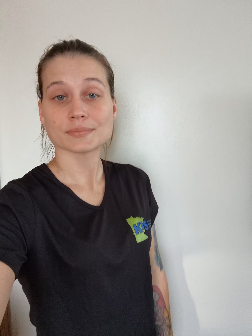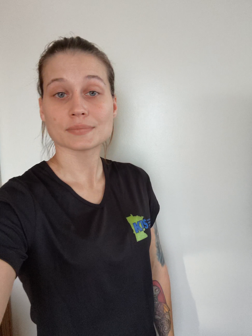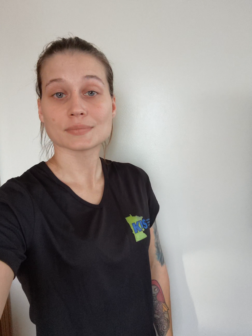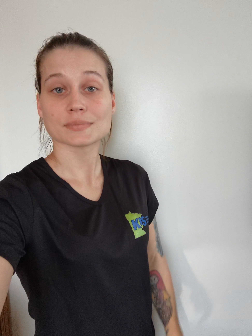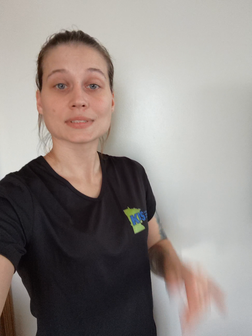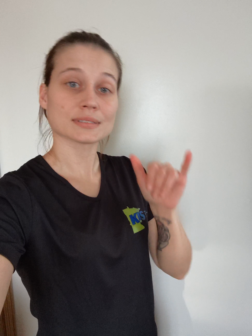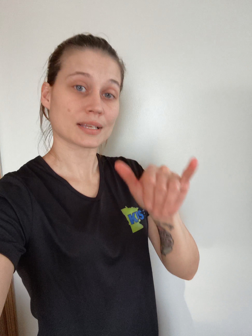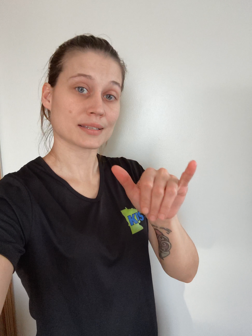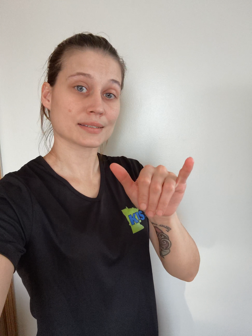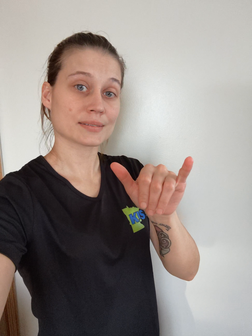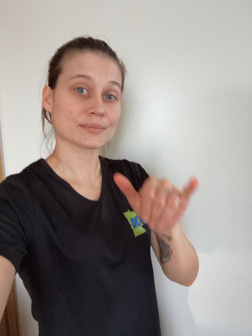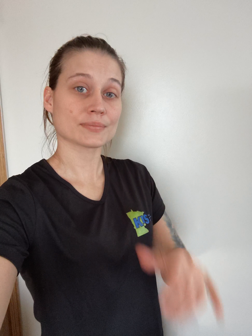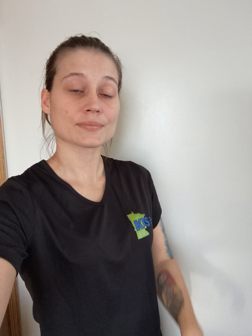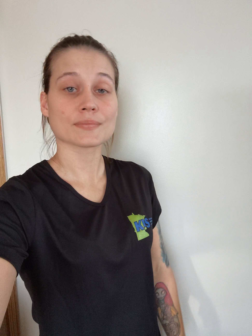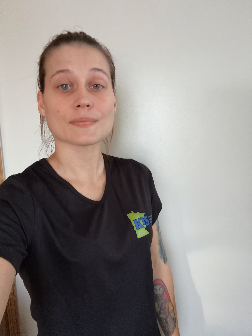stay